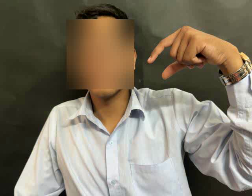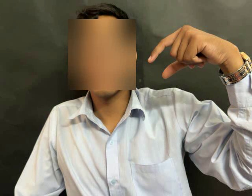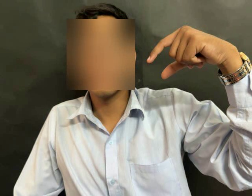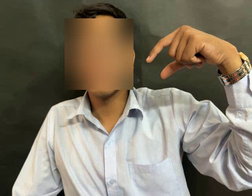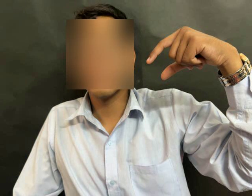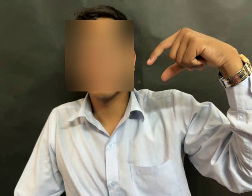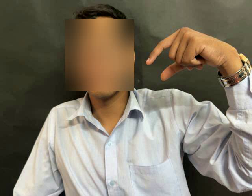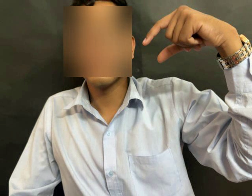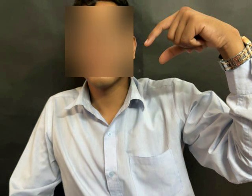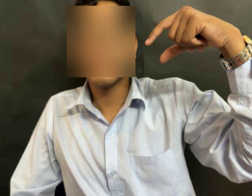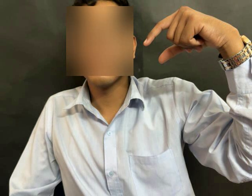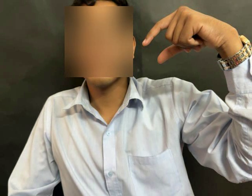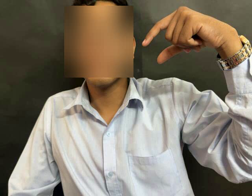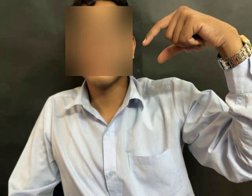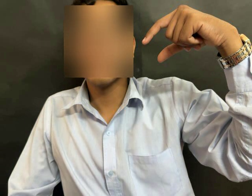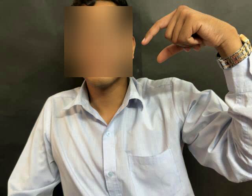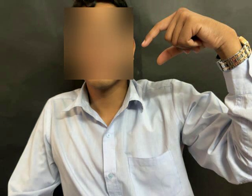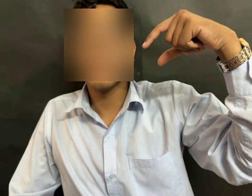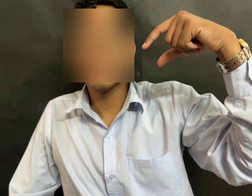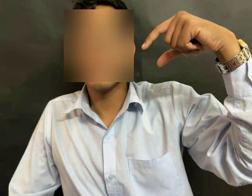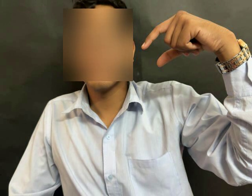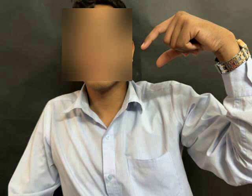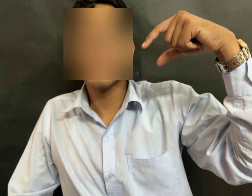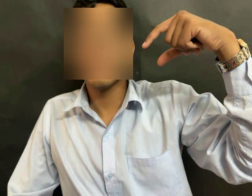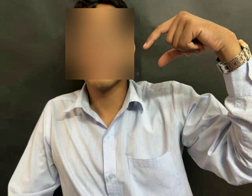Q